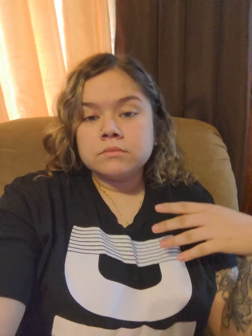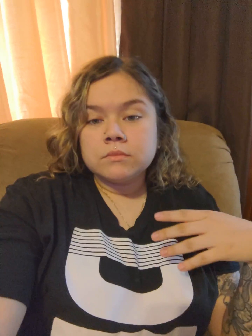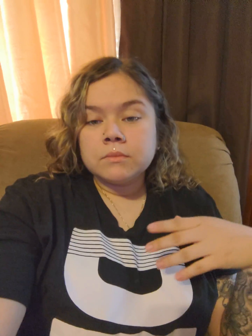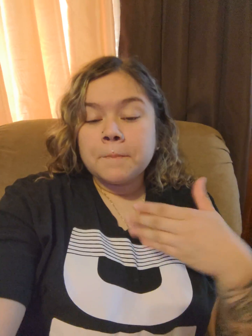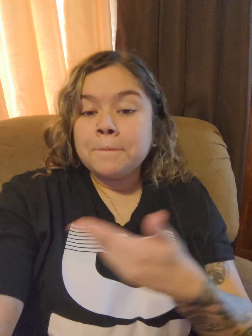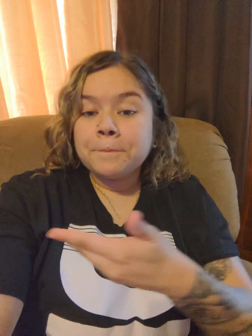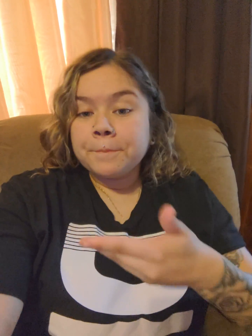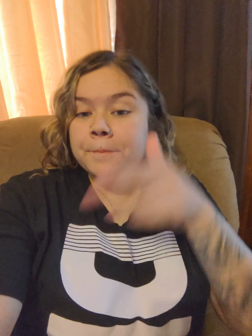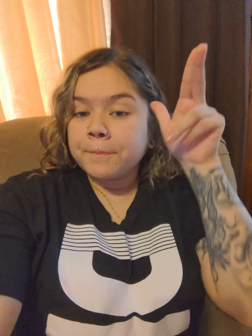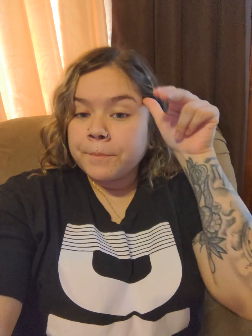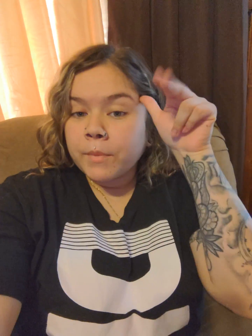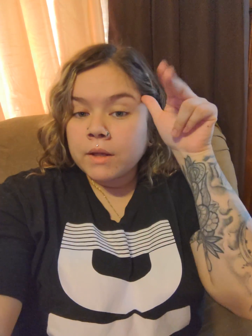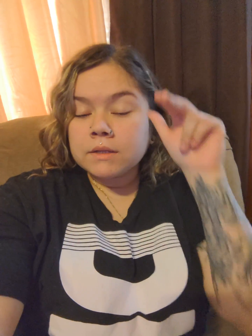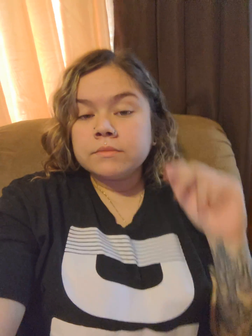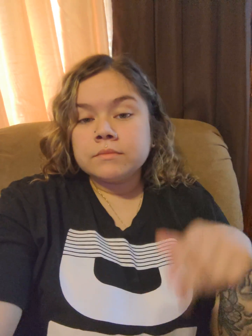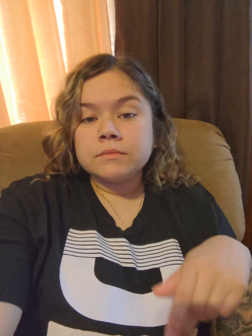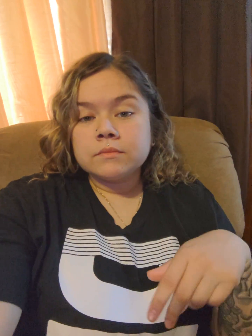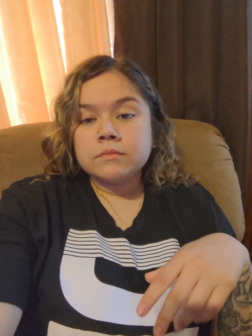pony